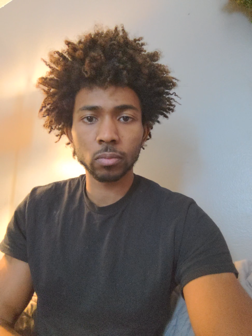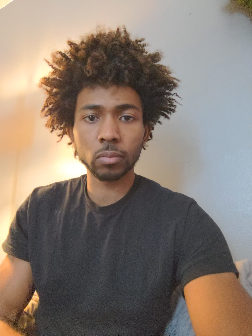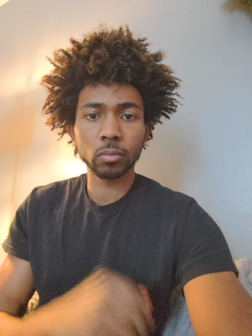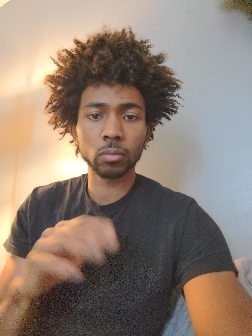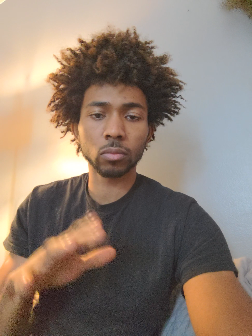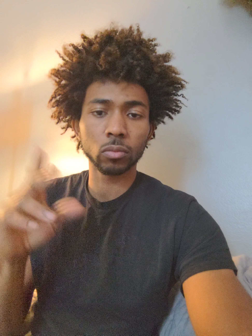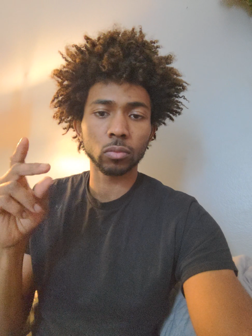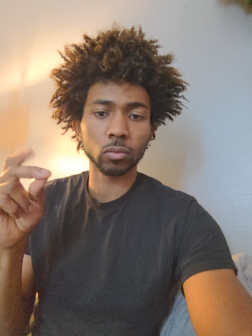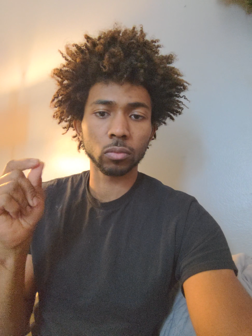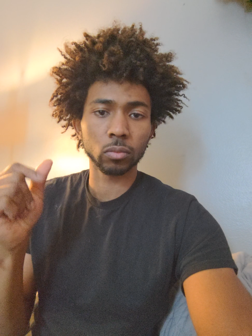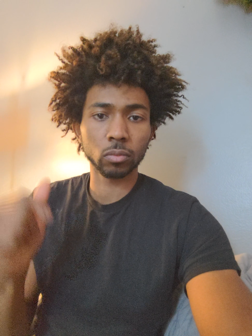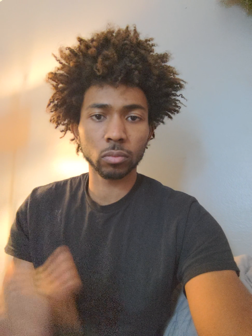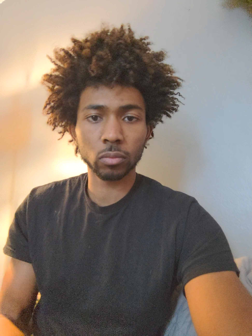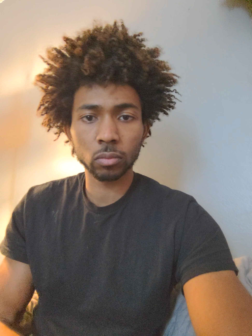dog